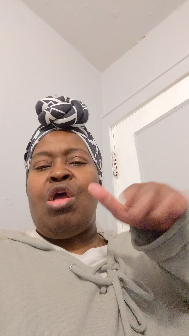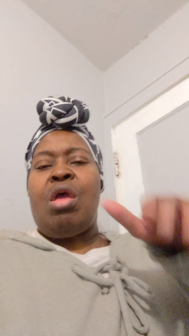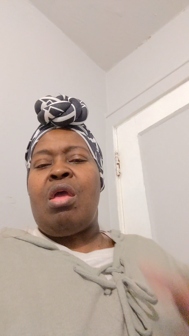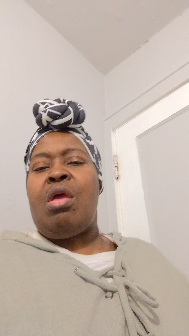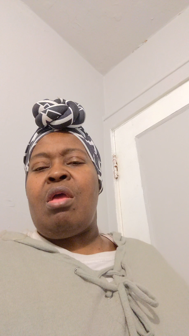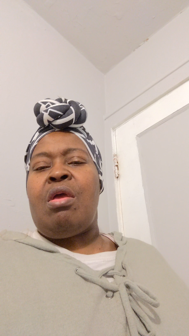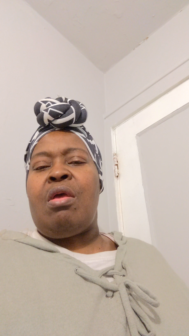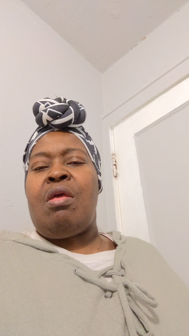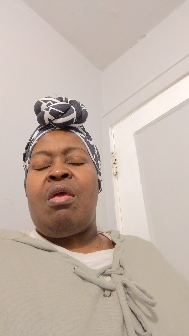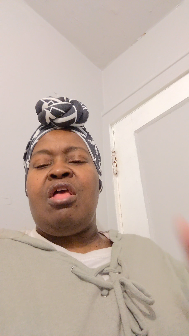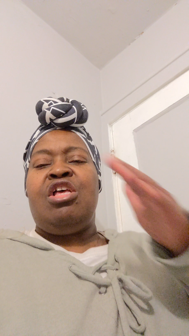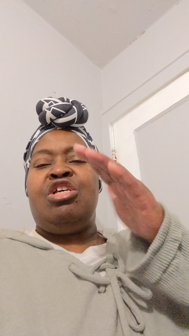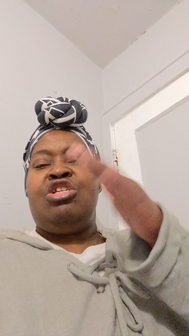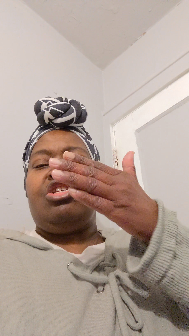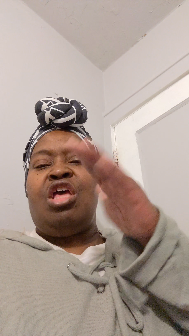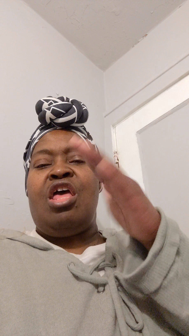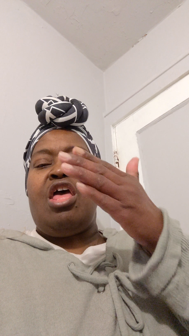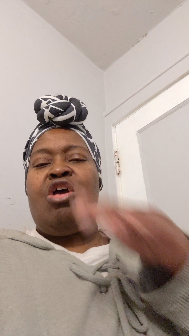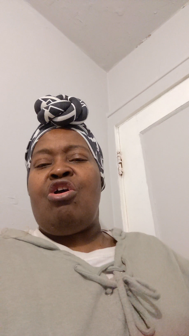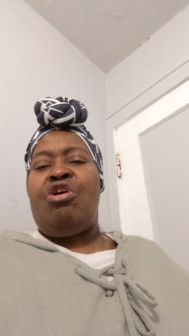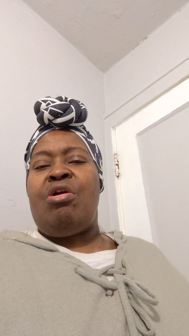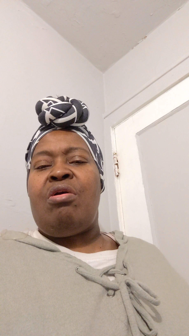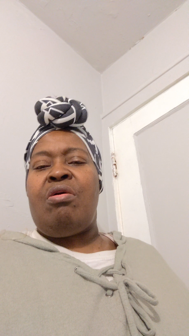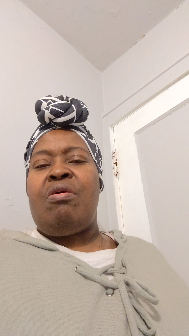share